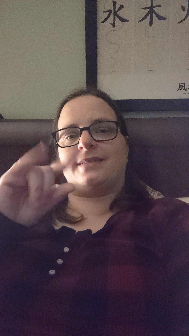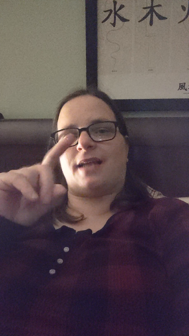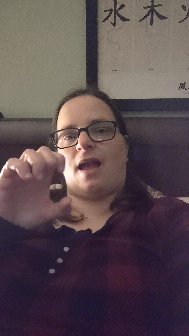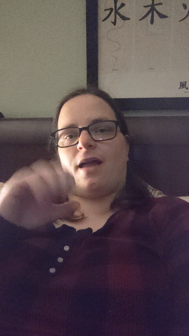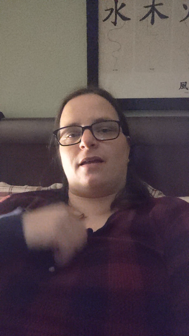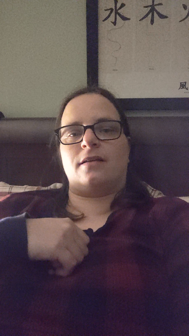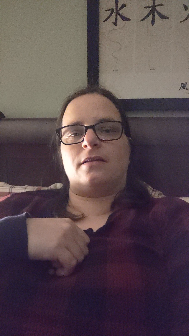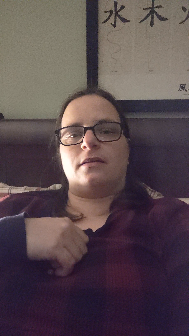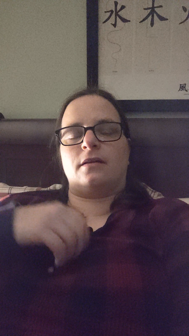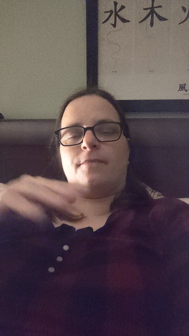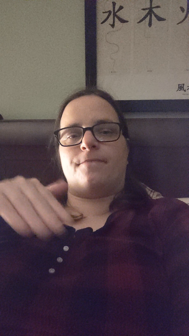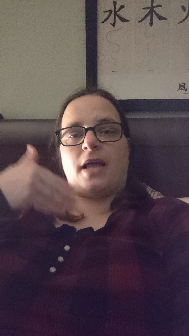pants